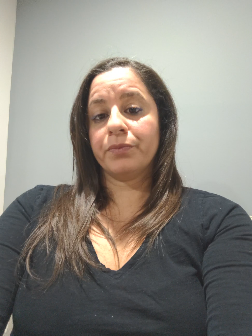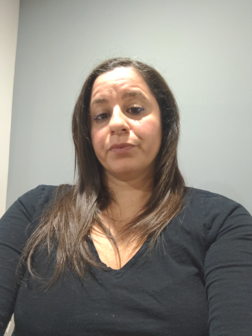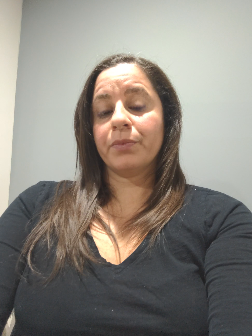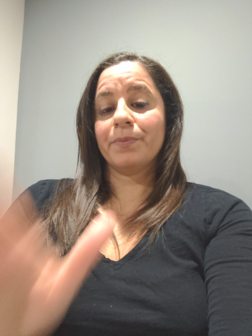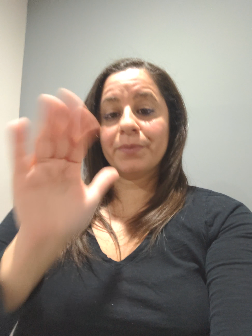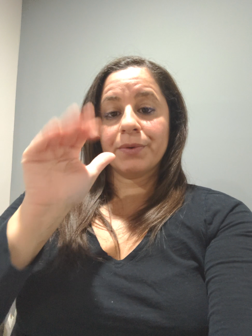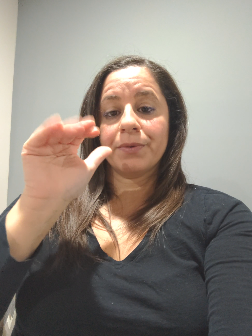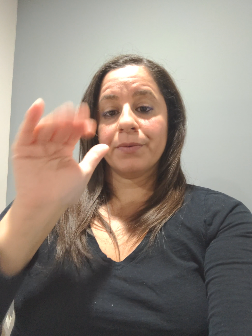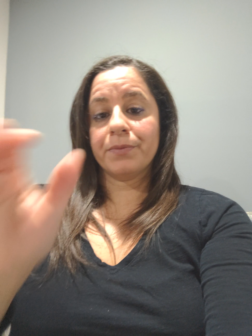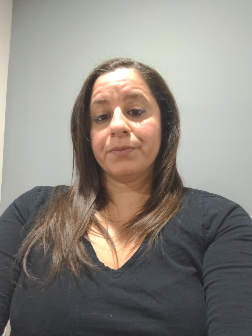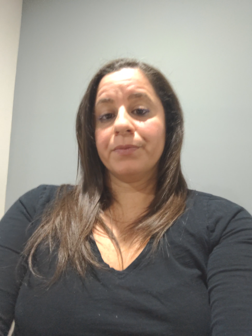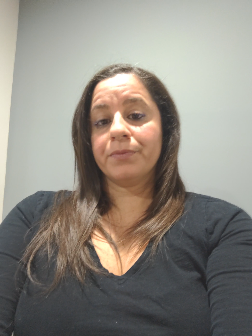bye